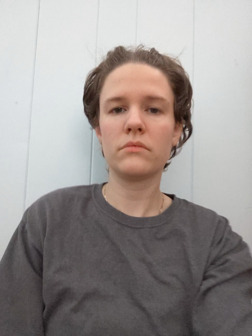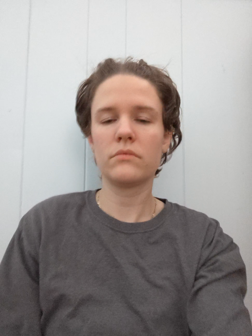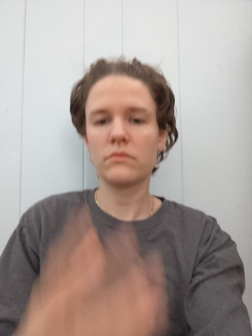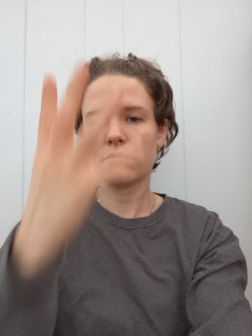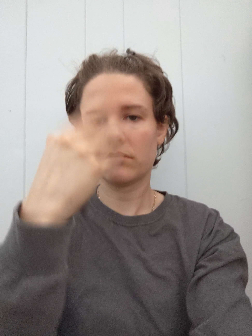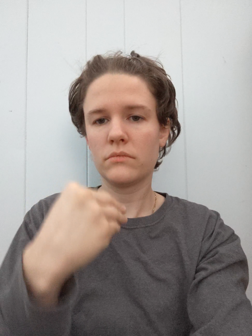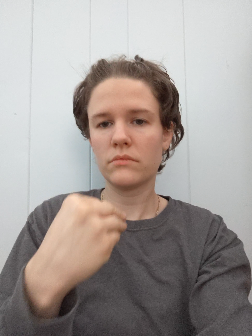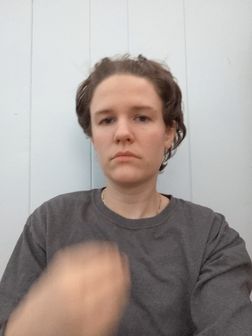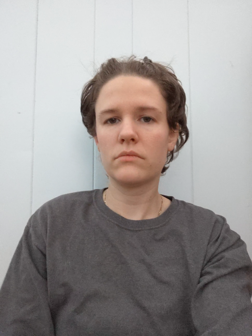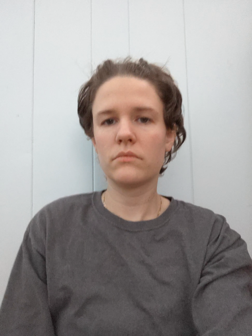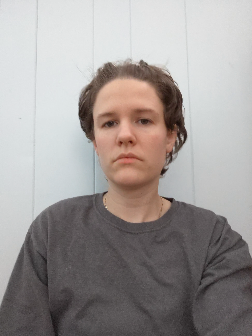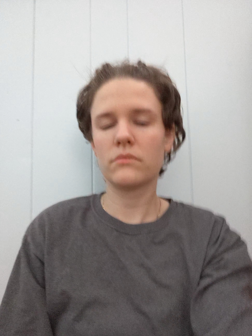nap